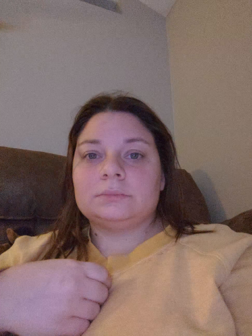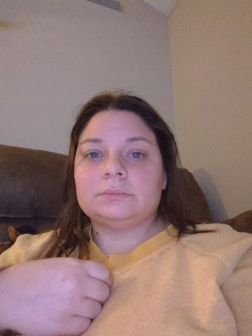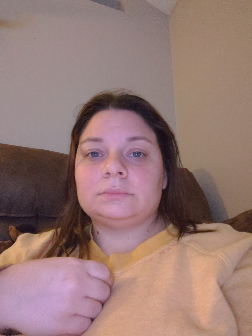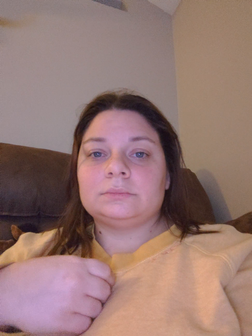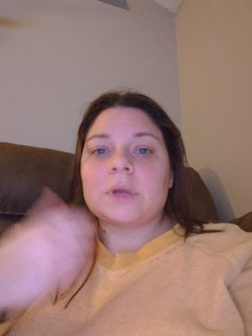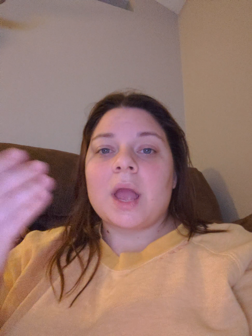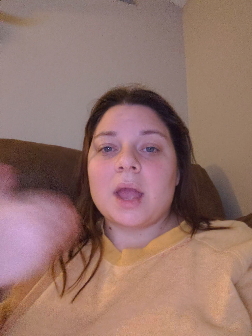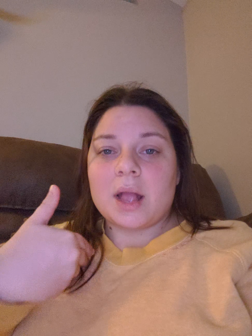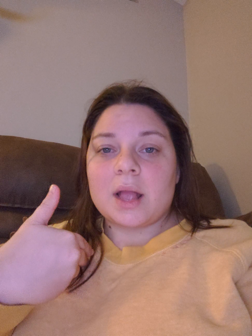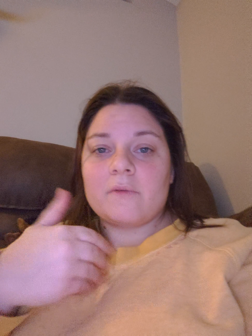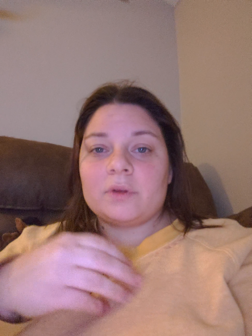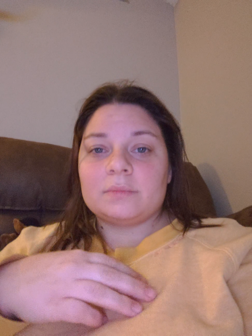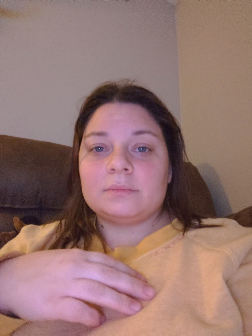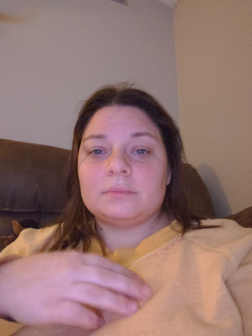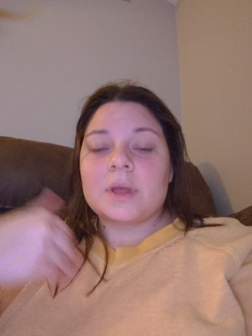have